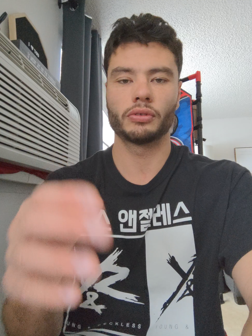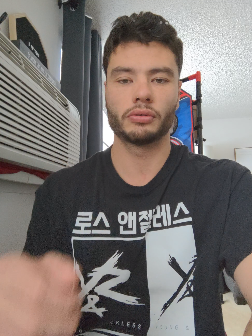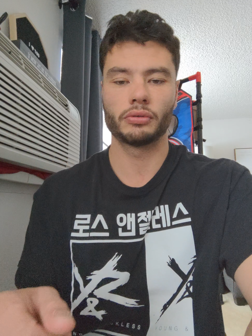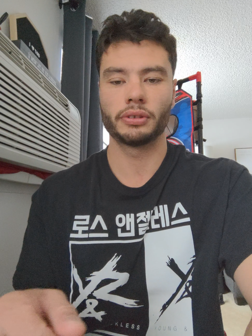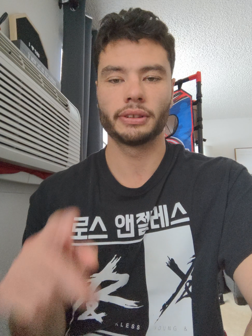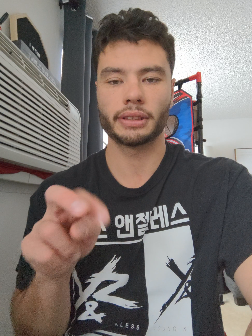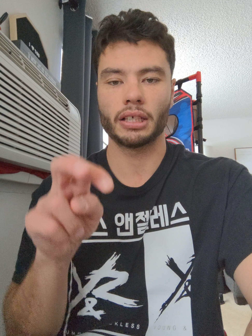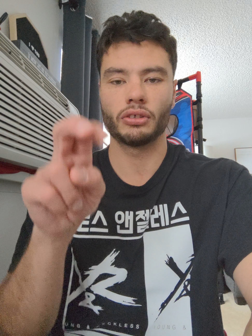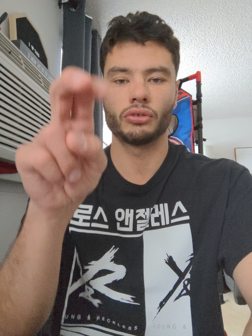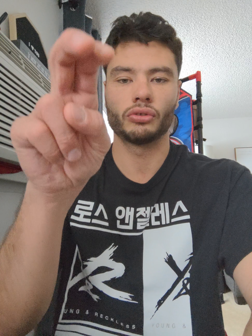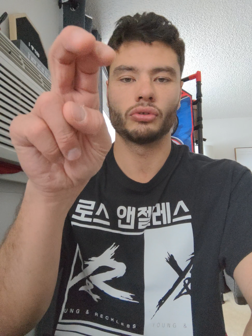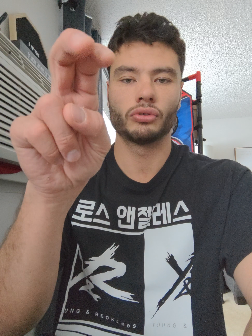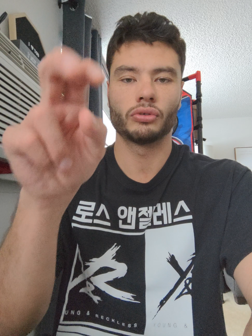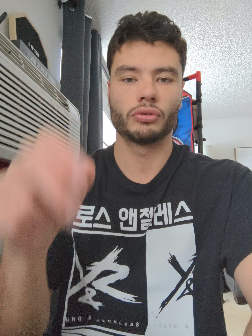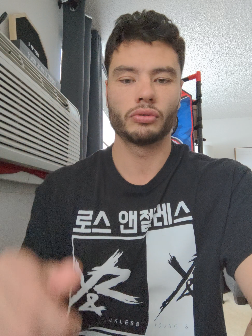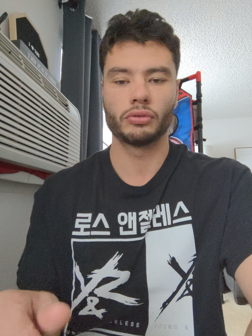stairs